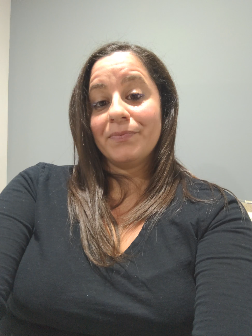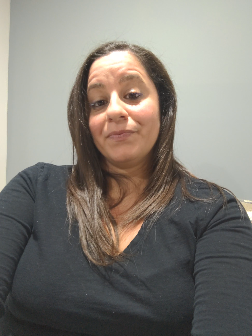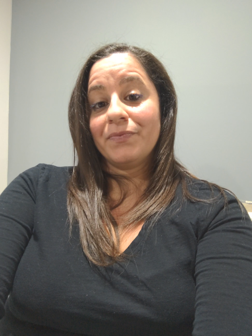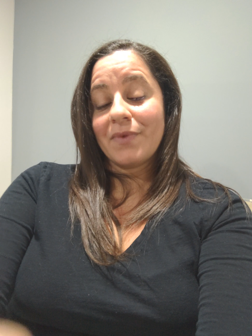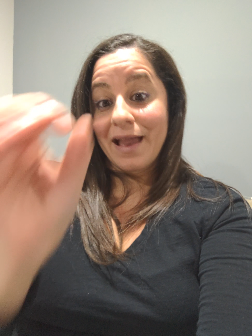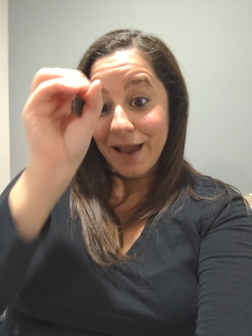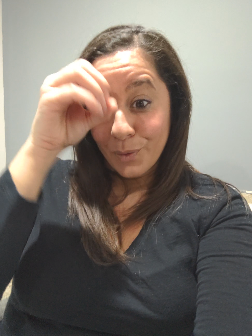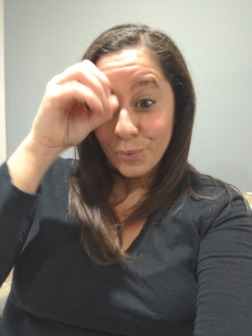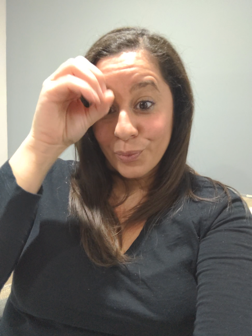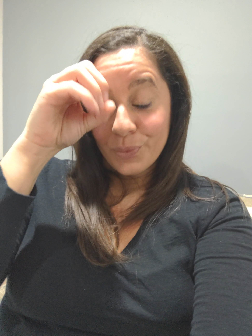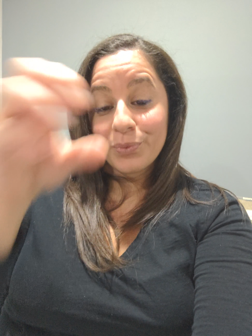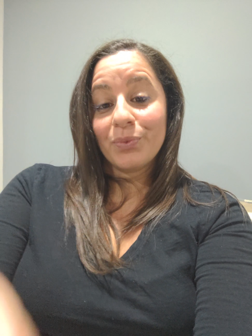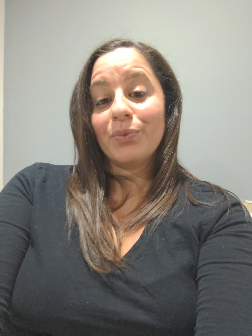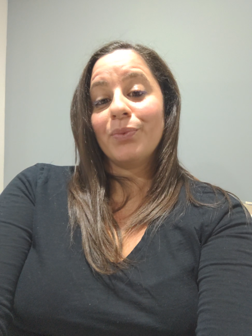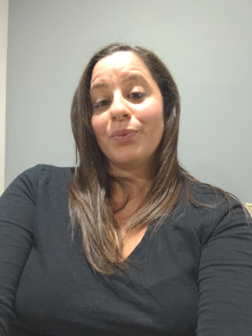owl